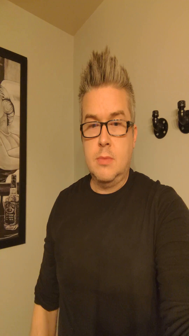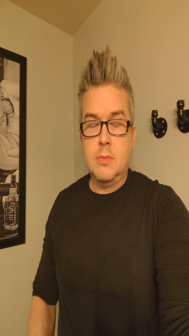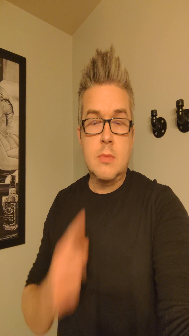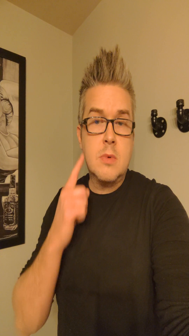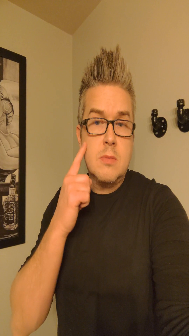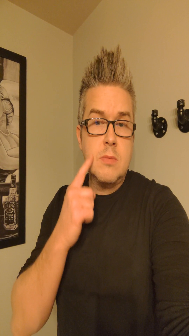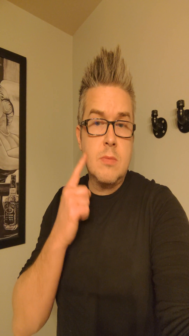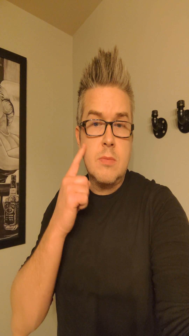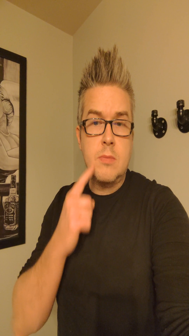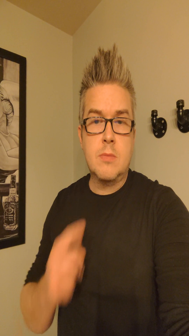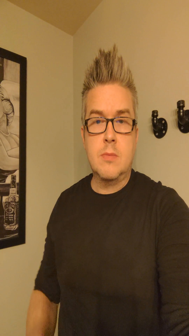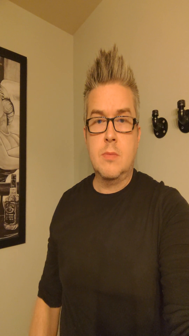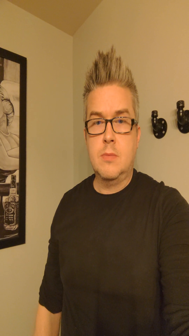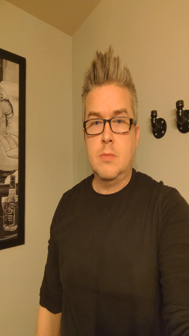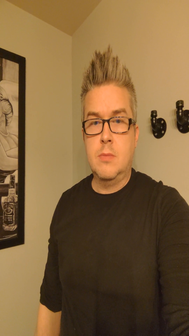cheek